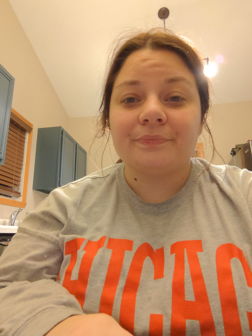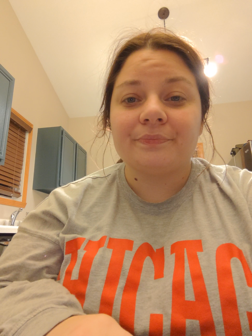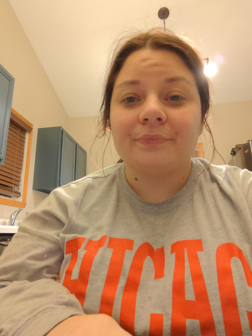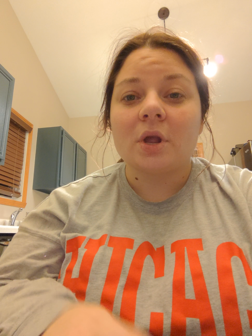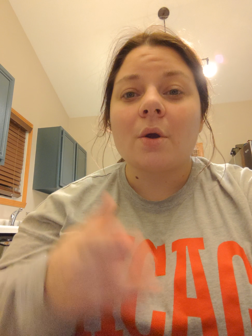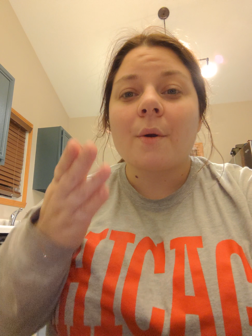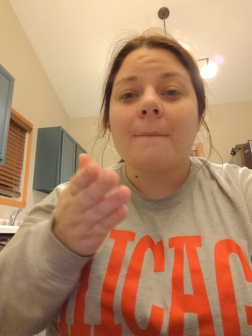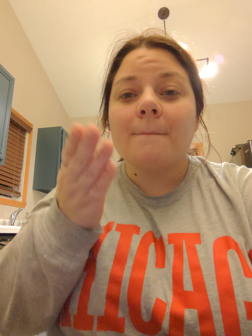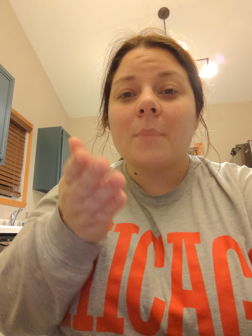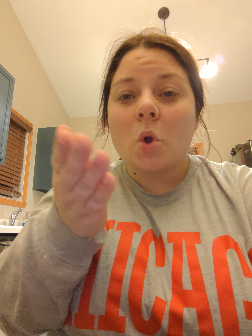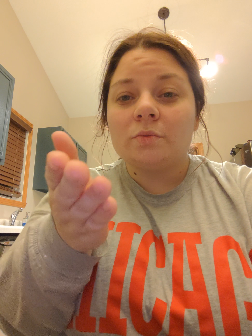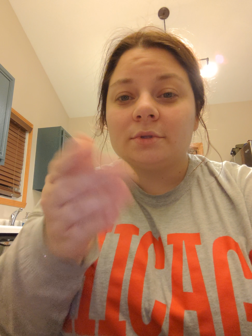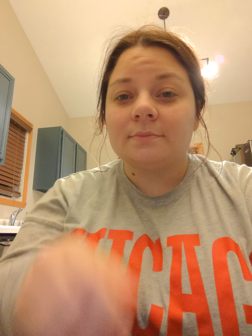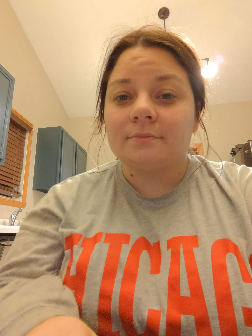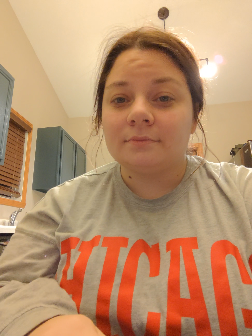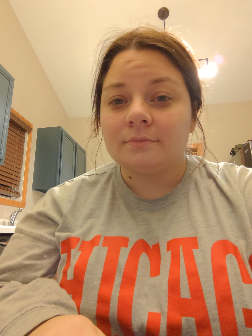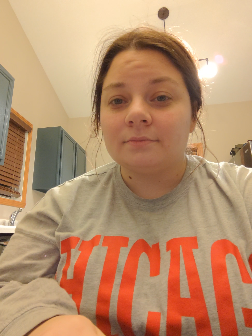boat